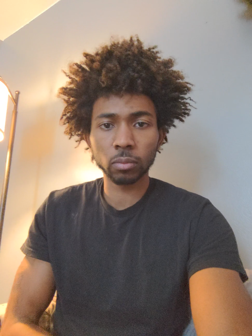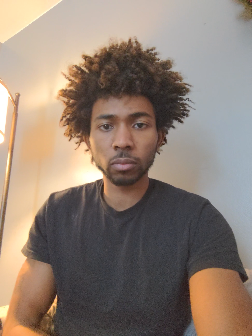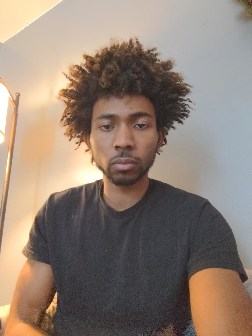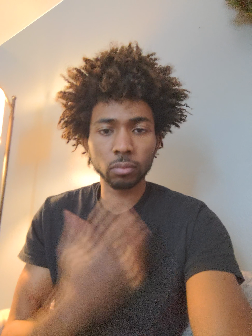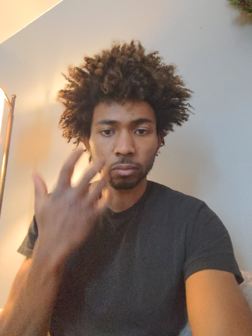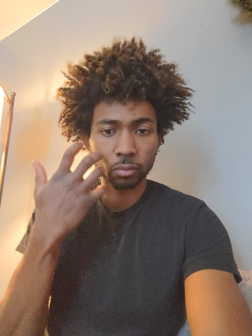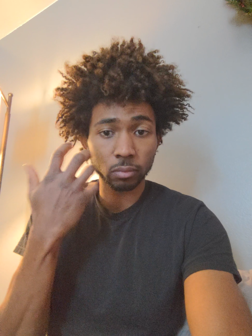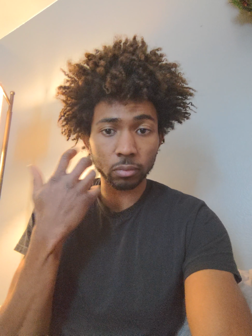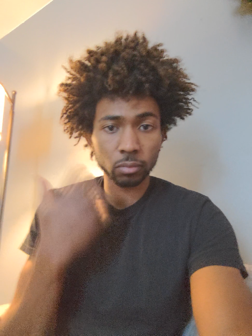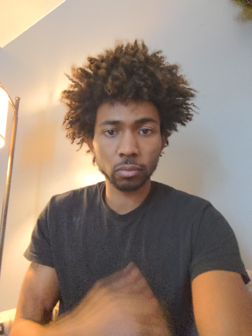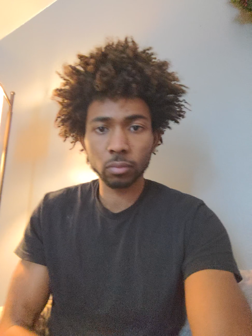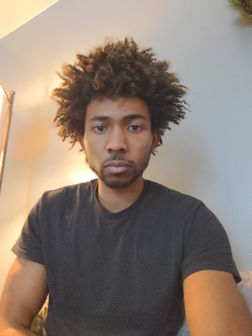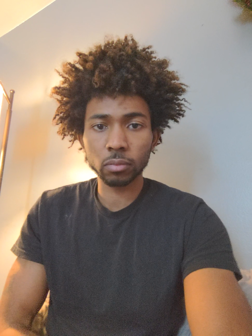tiger